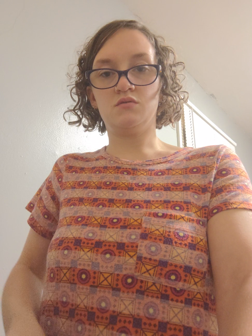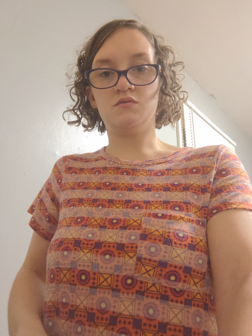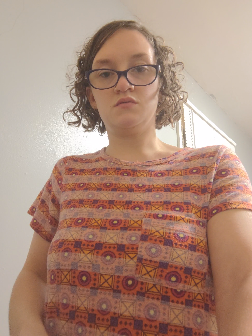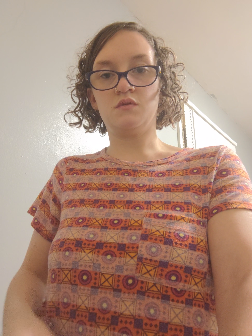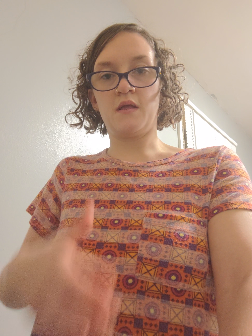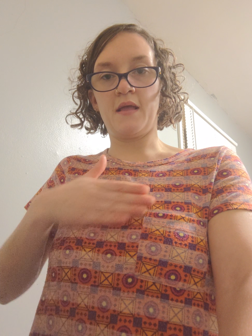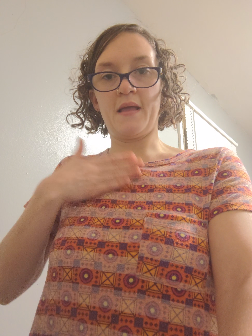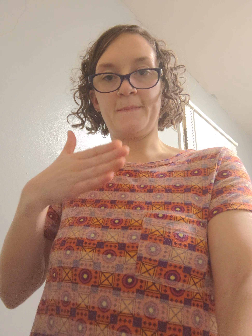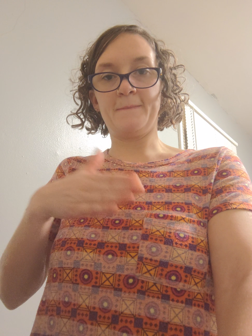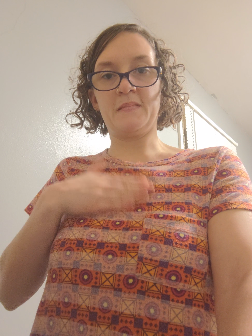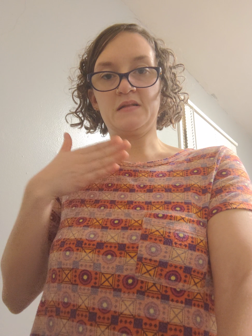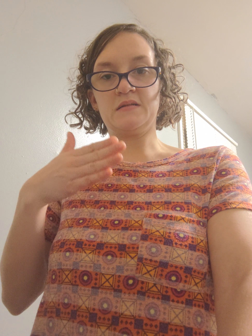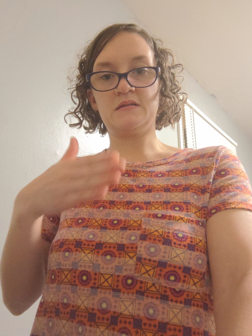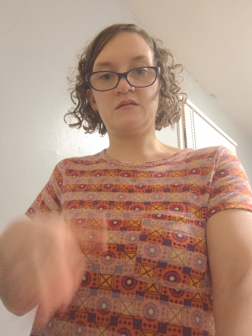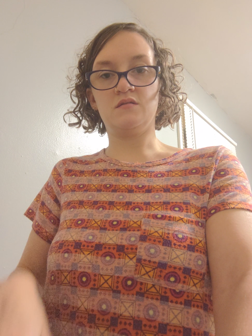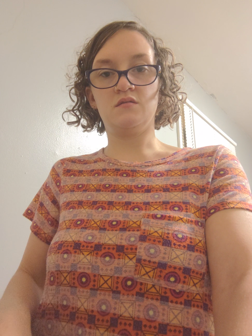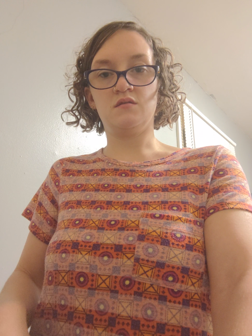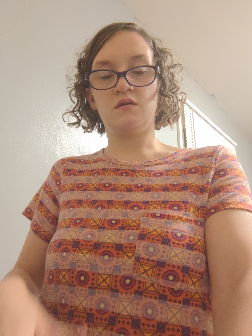happy